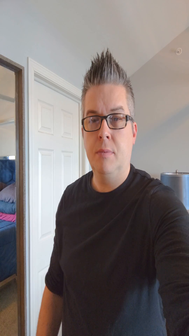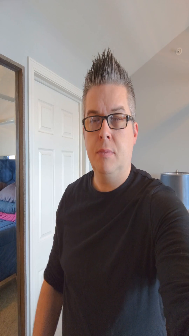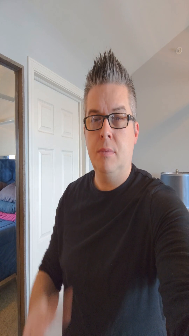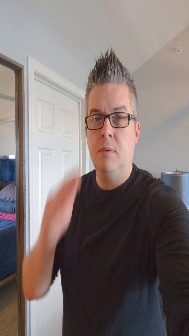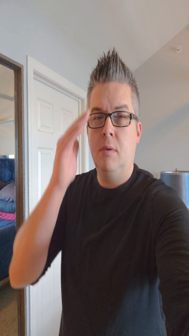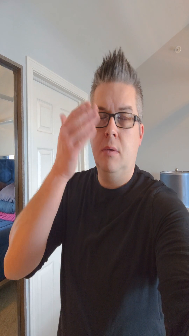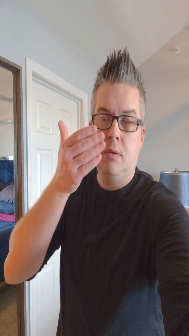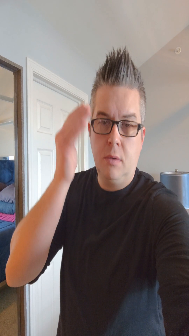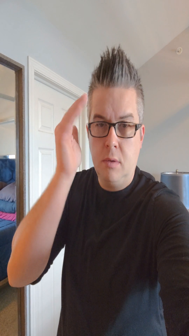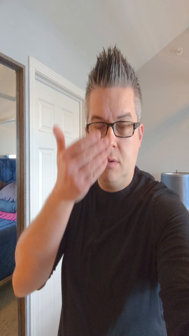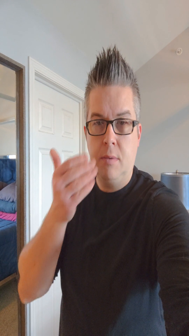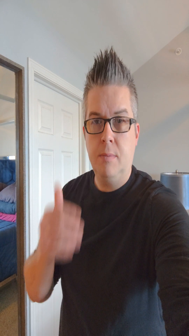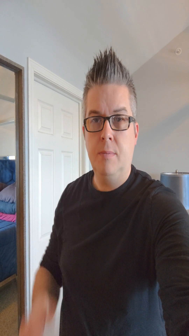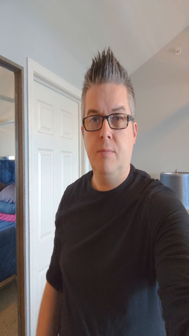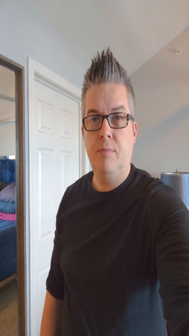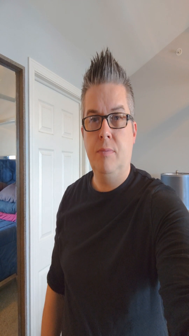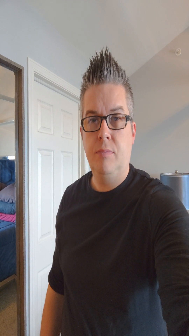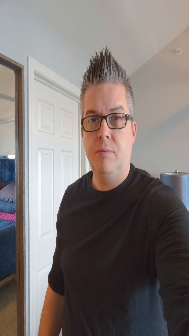sleepy